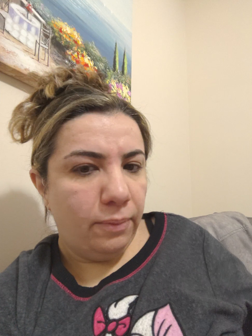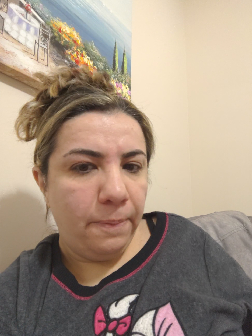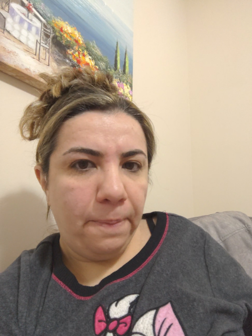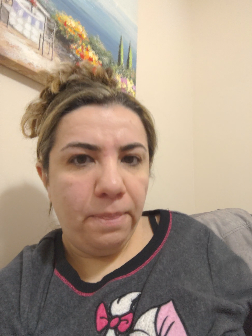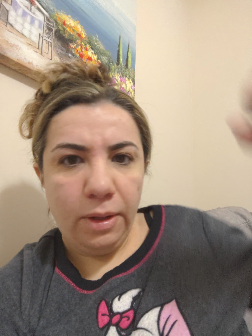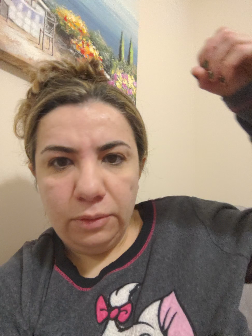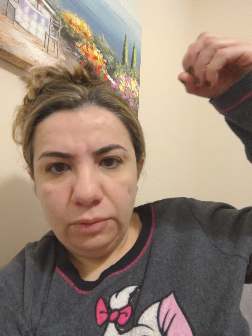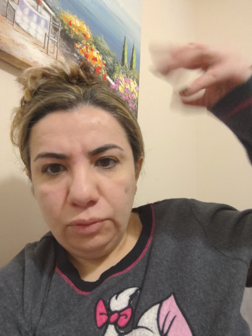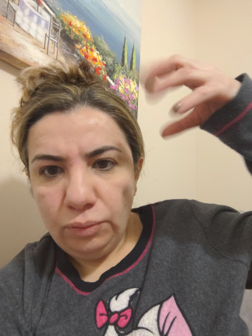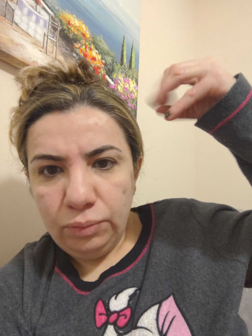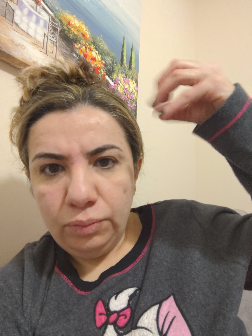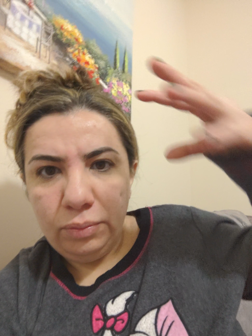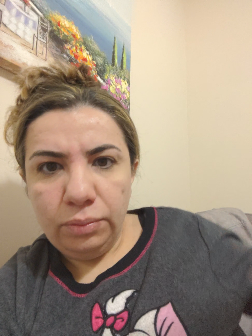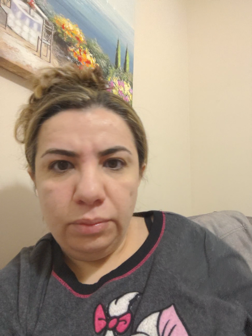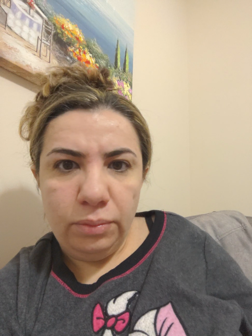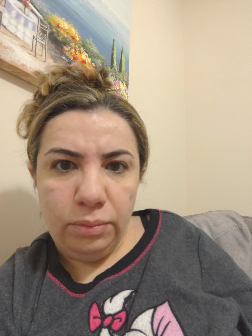shower